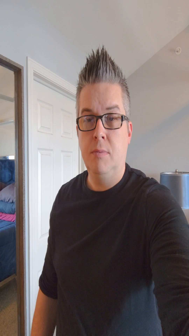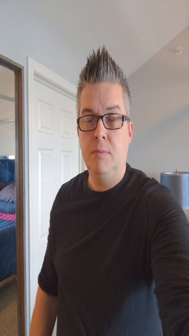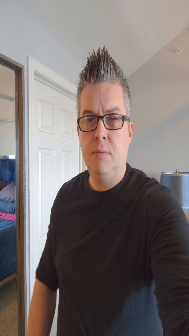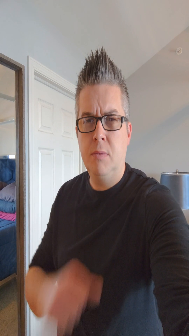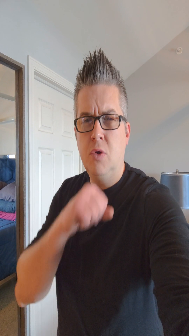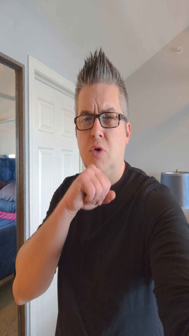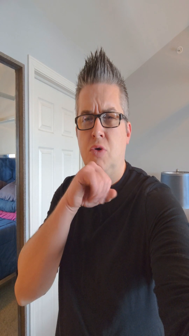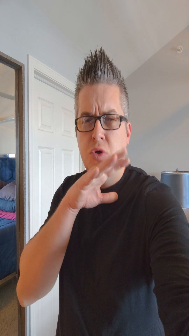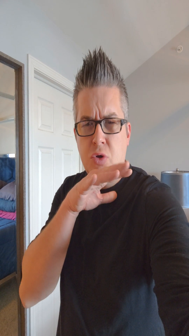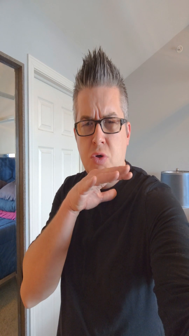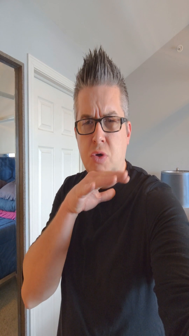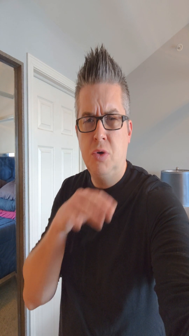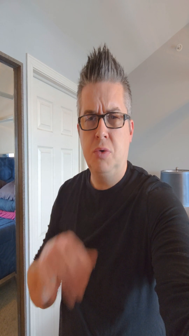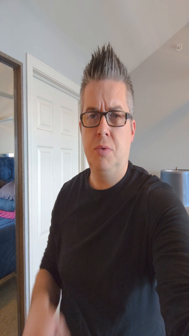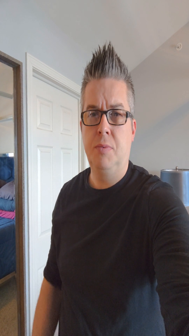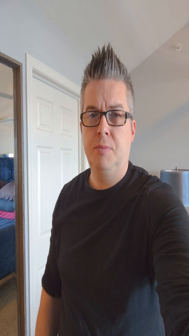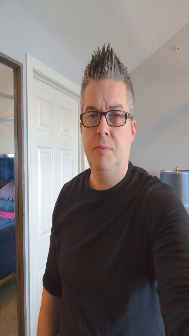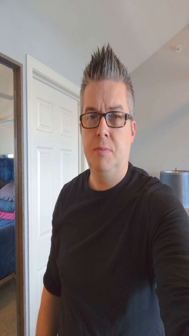dirty